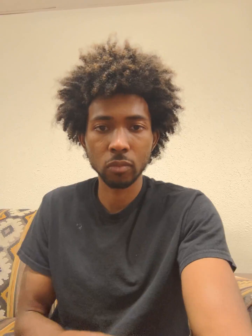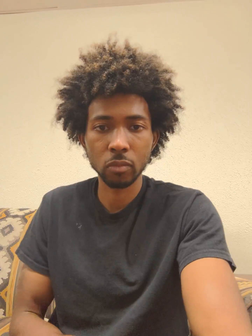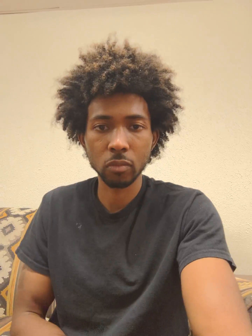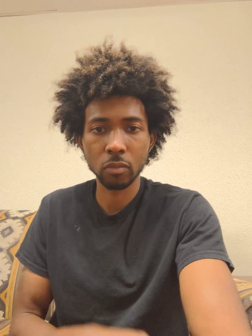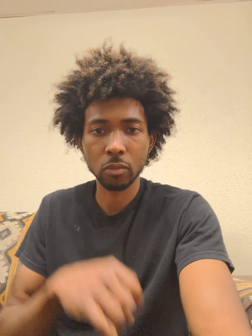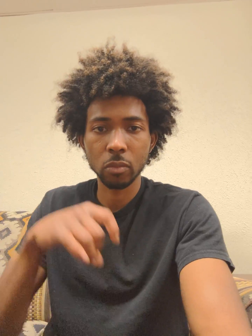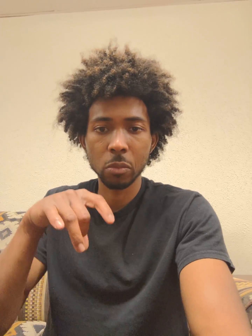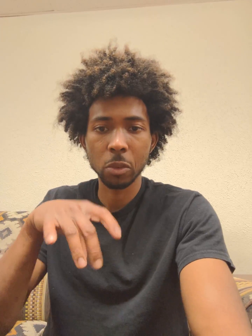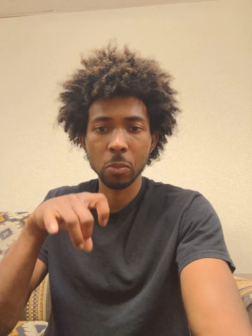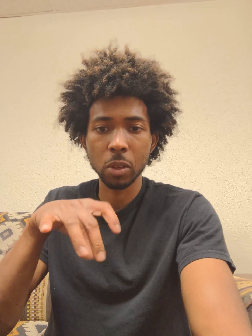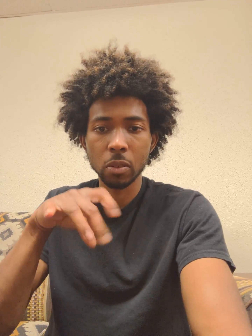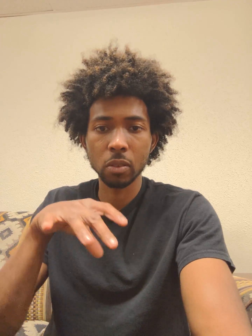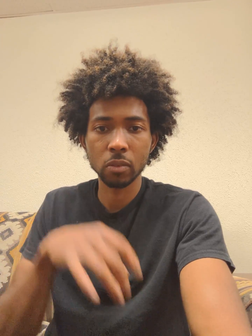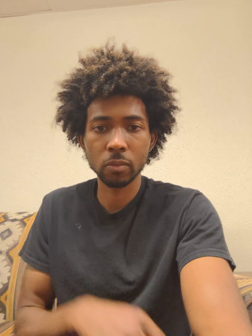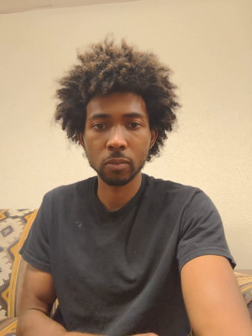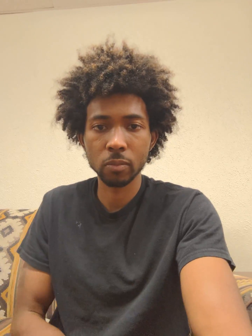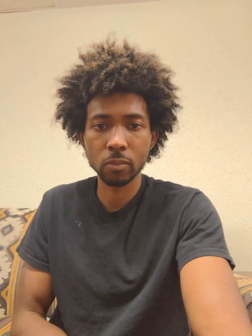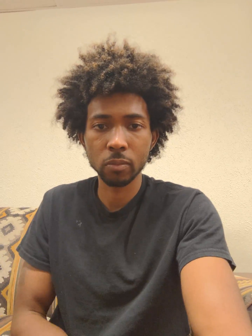pumpkin